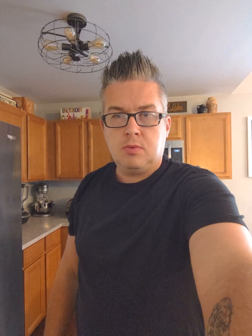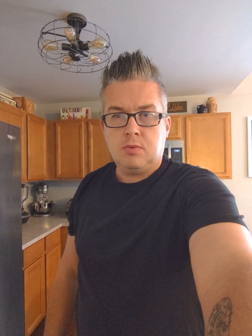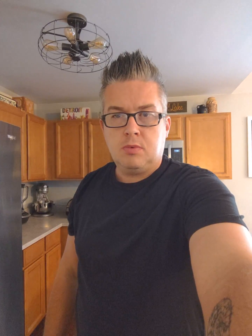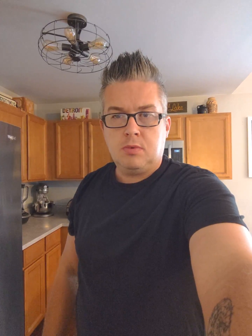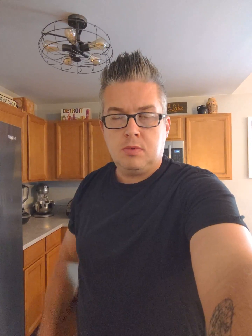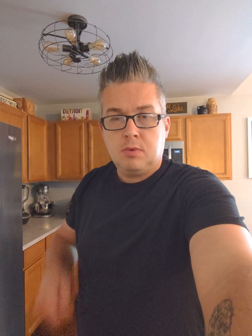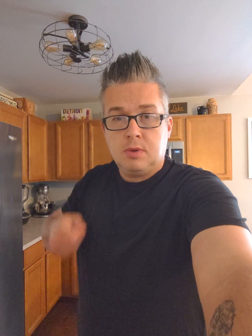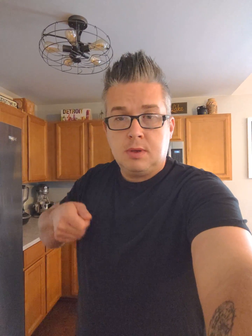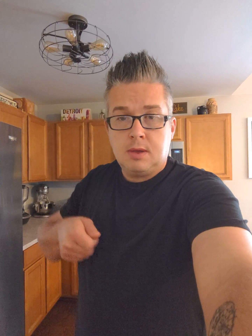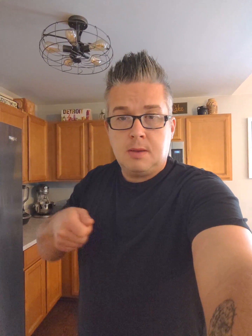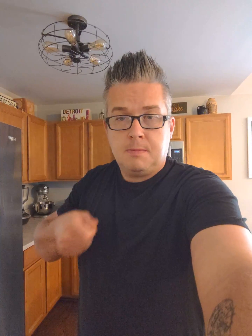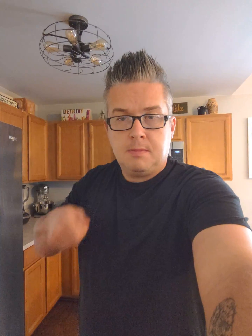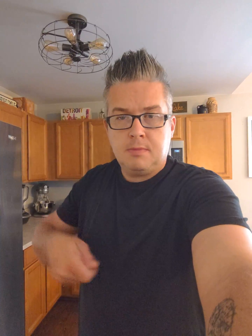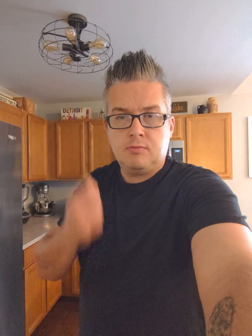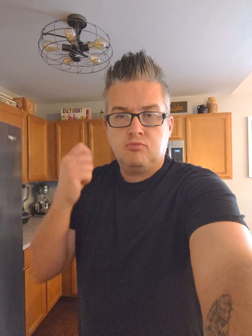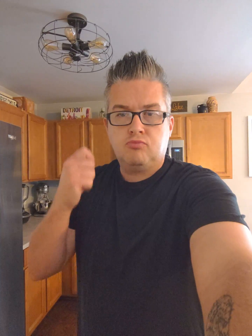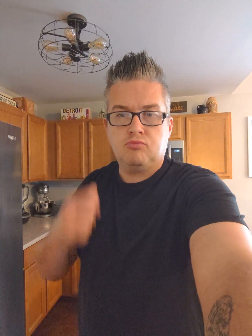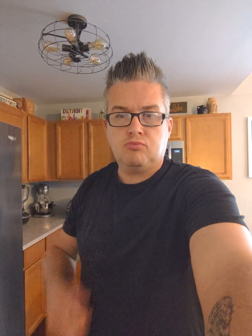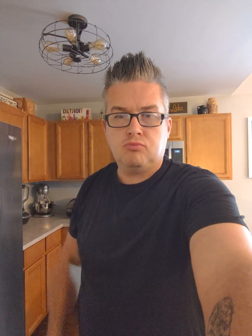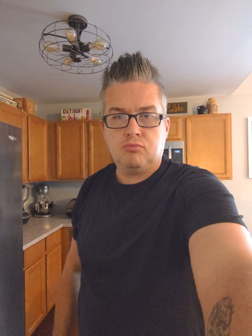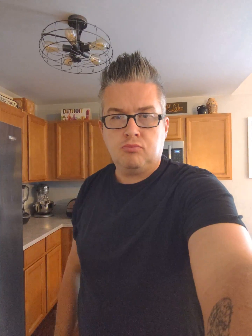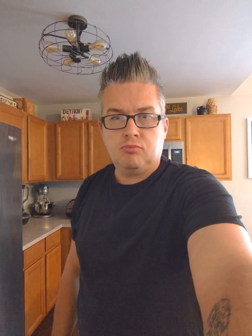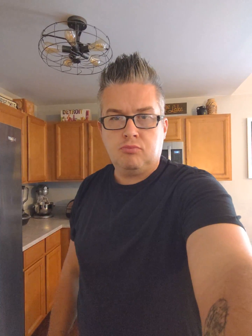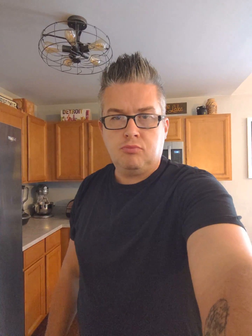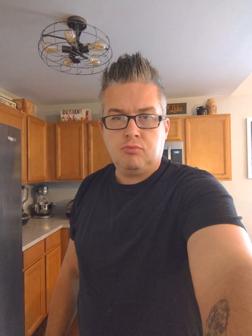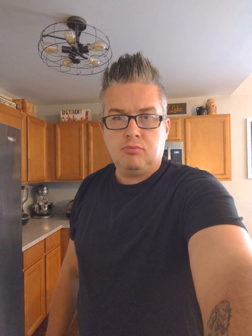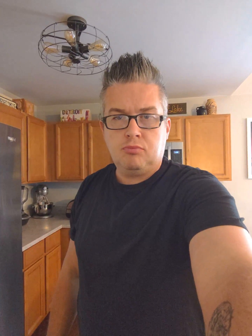shovel